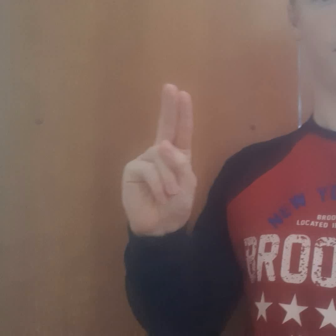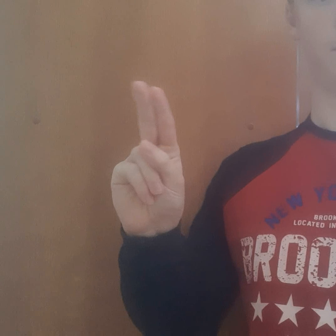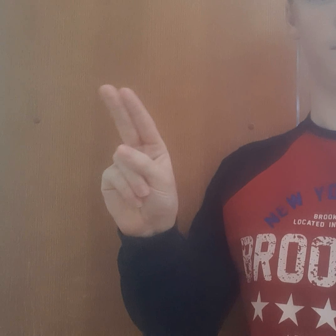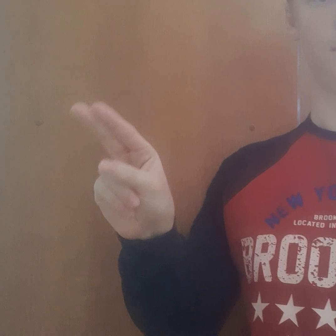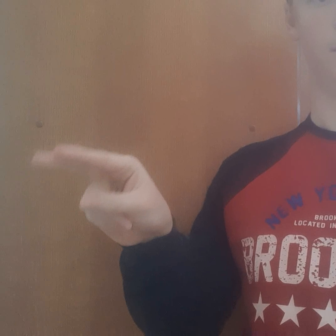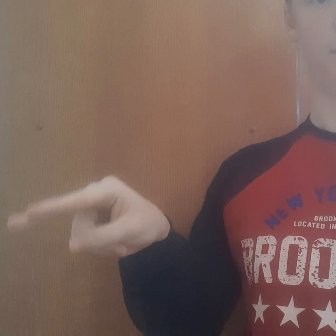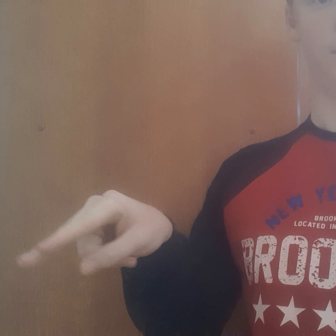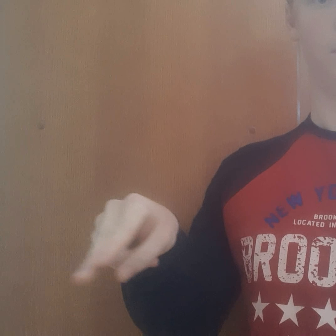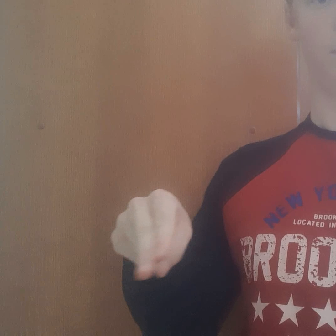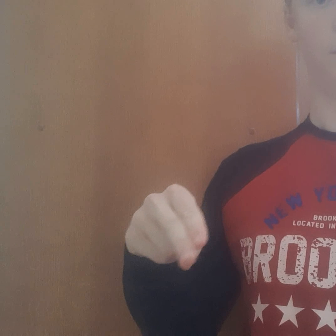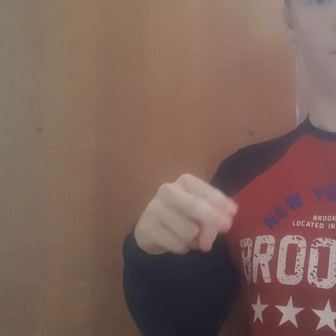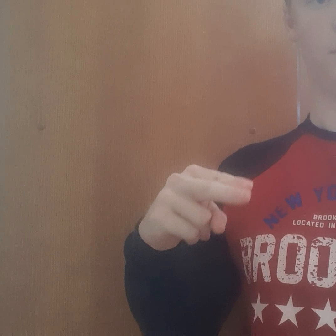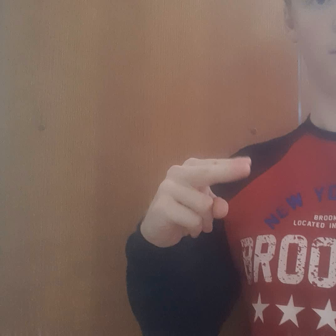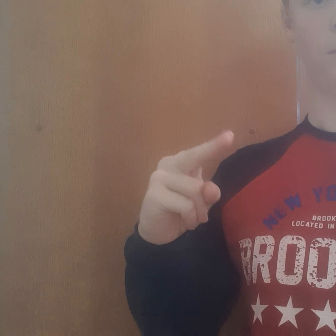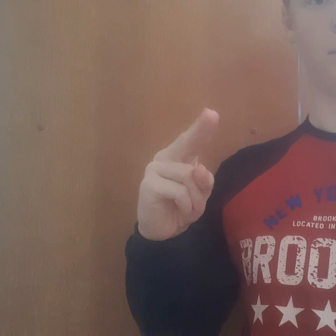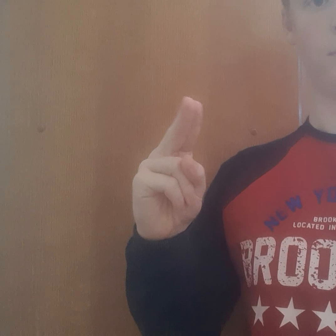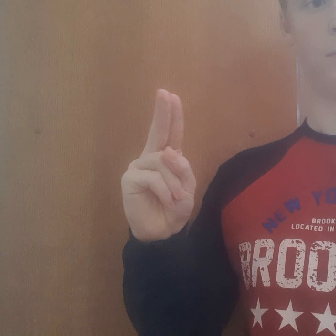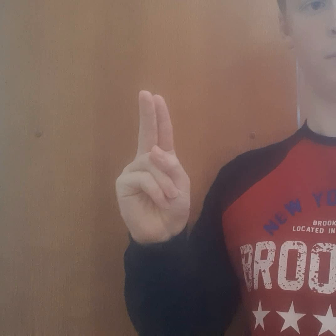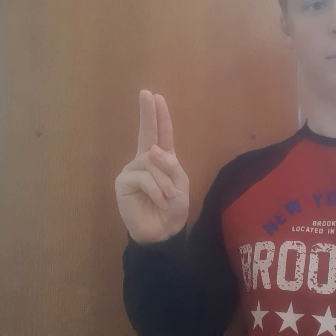Д